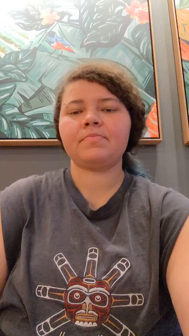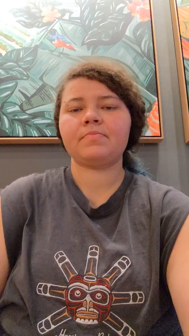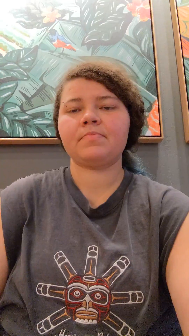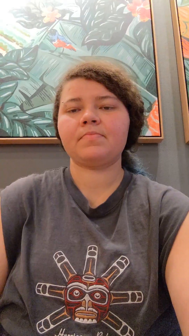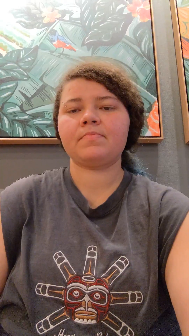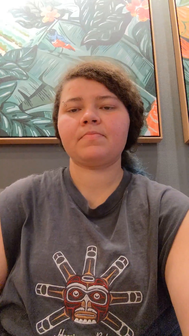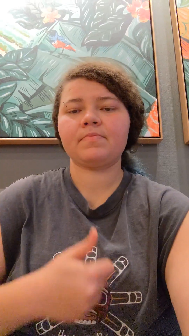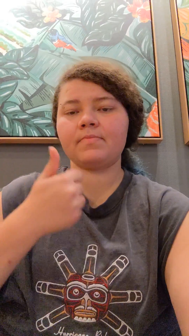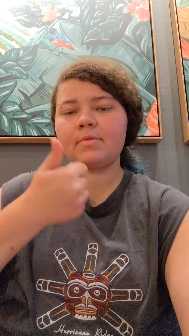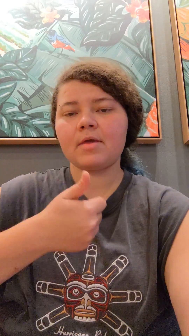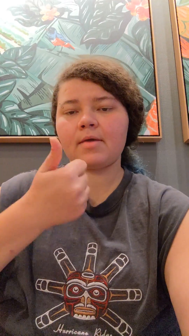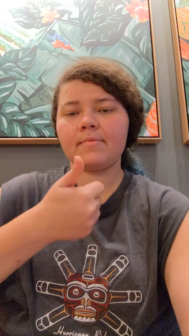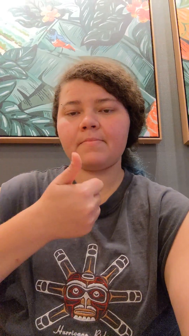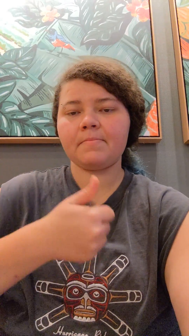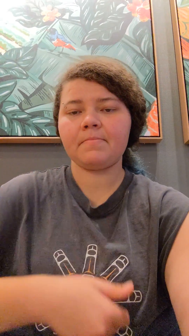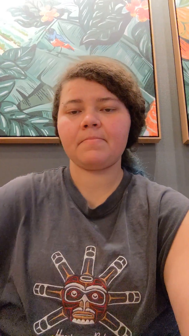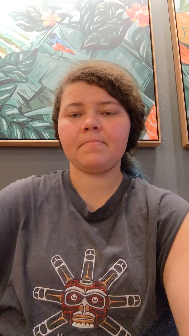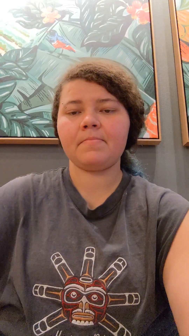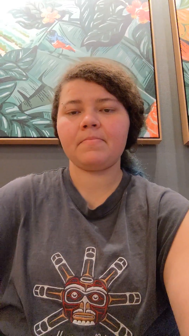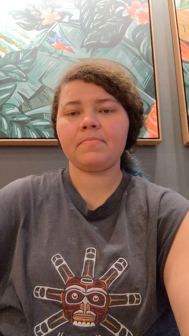help